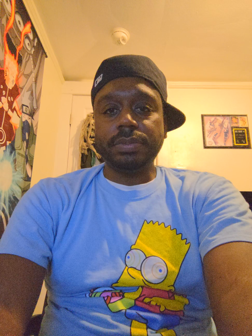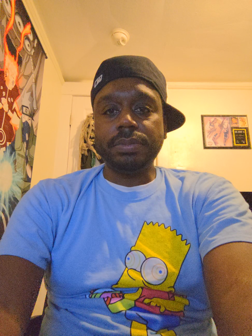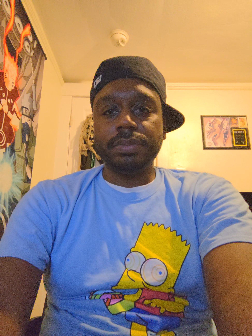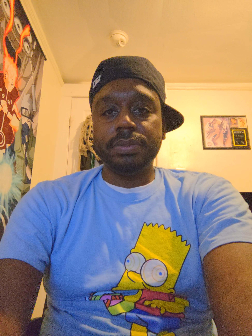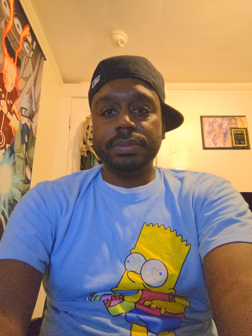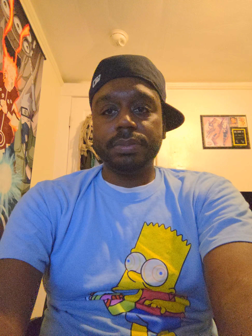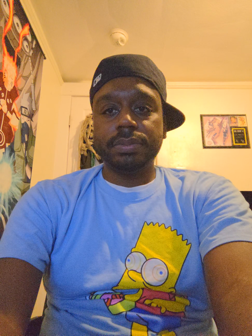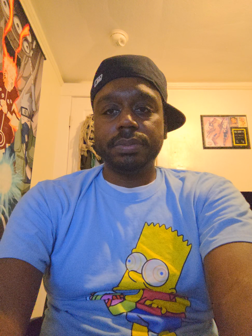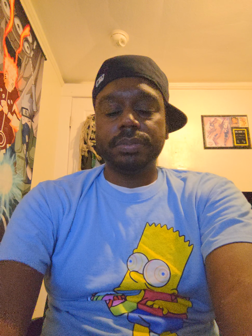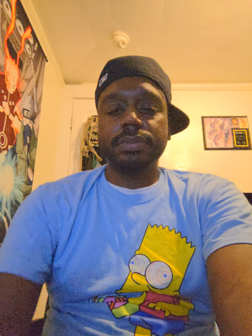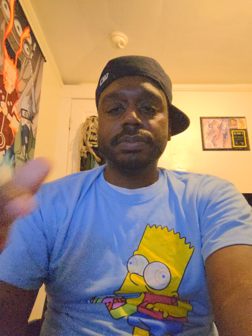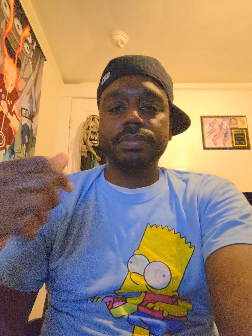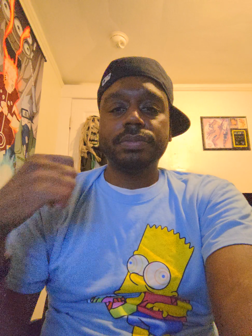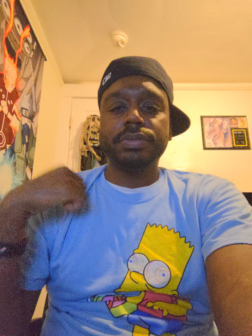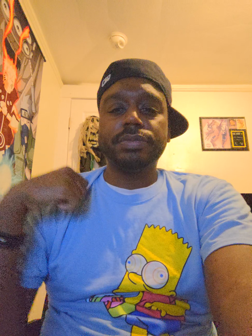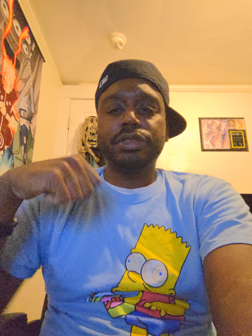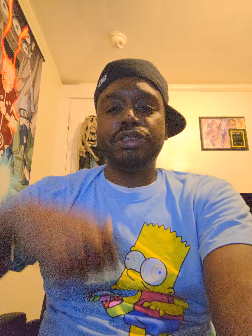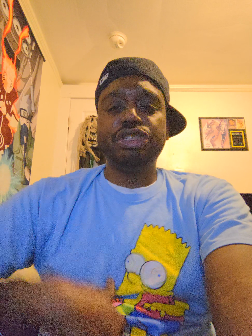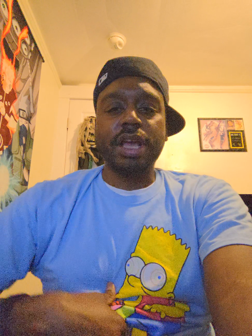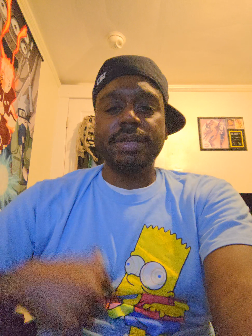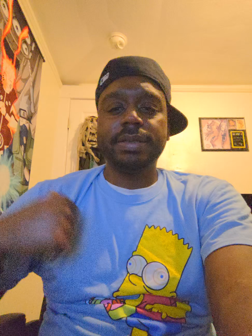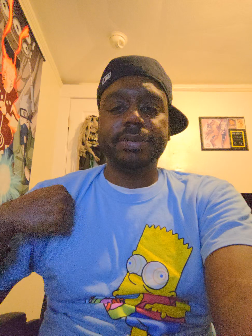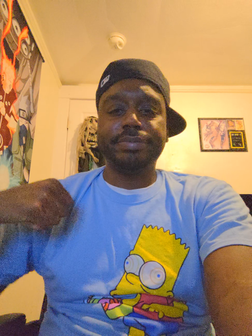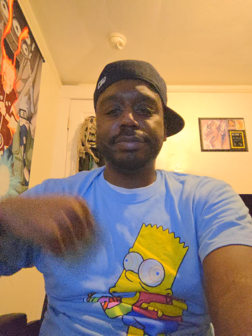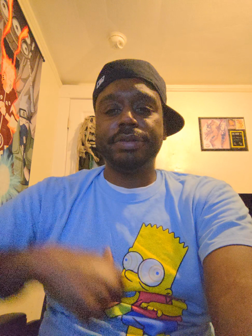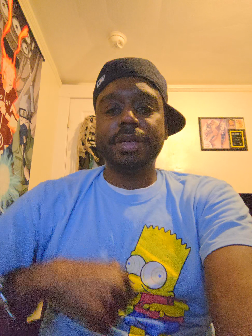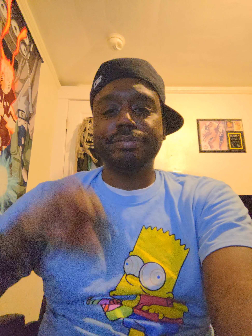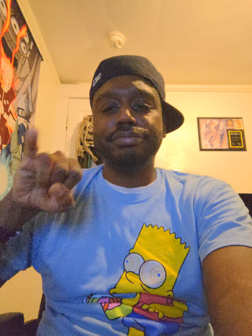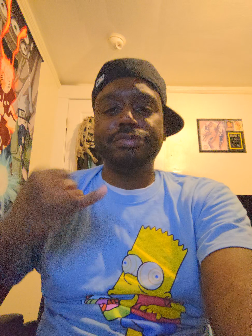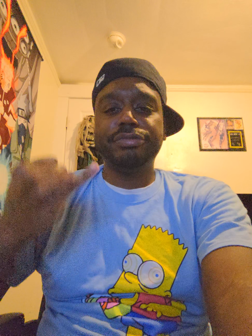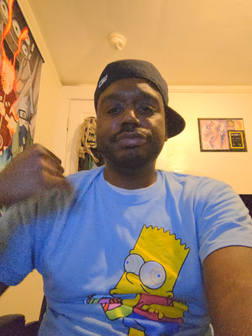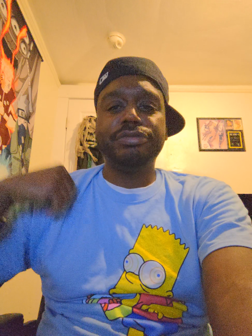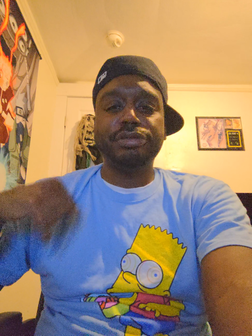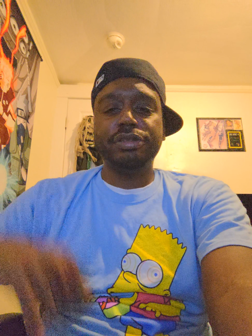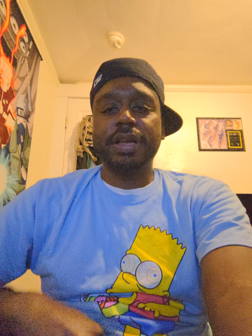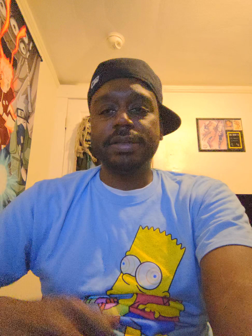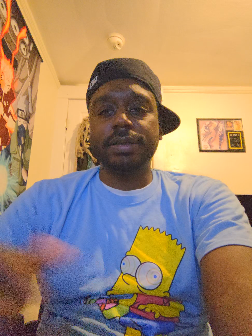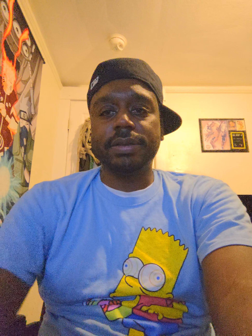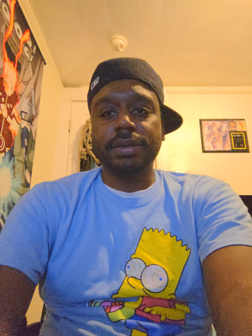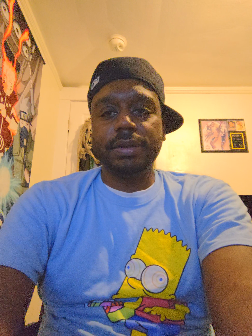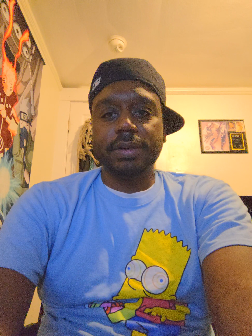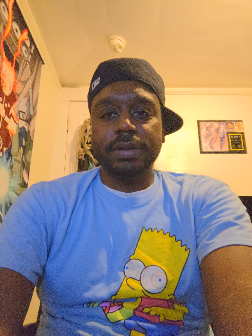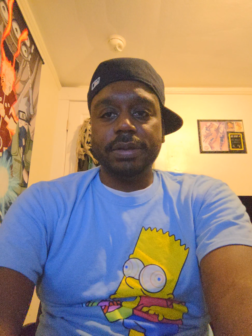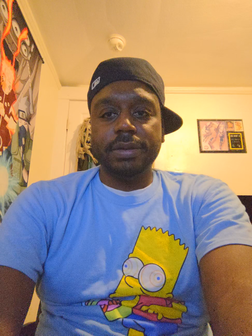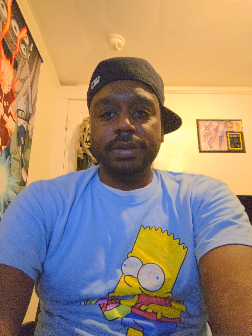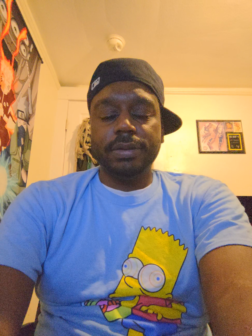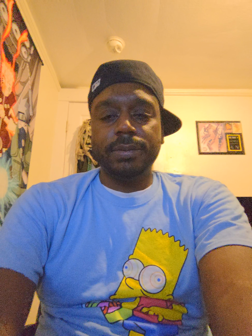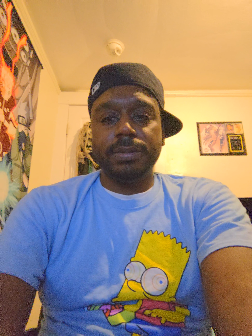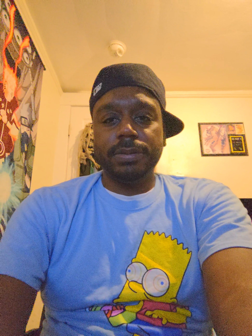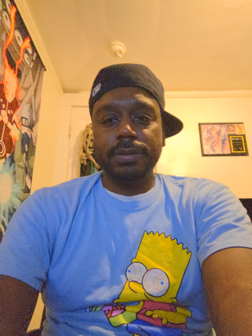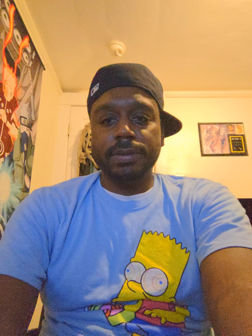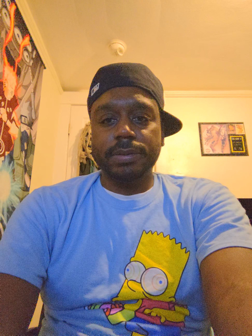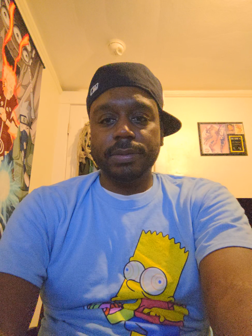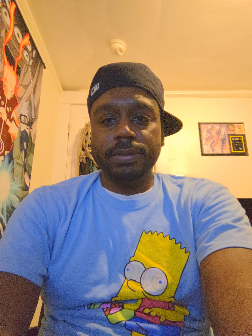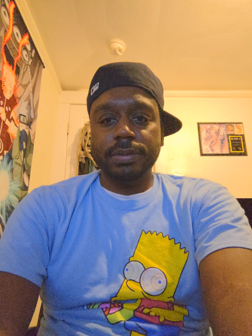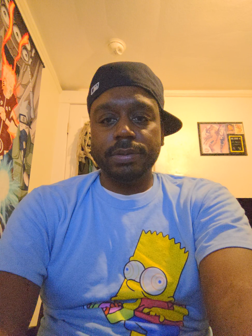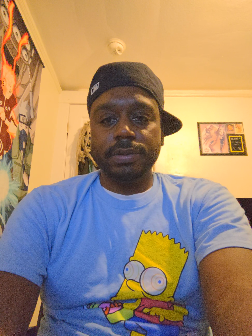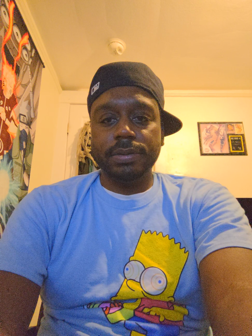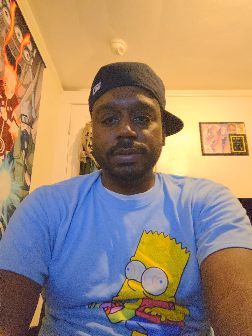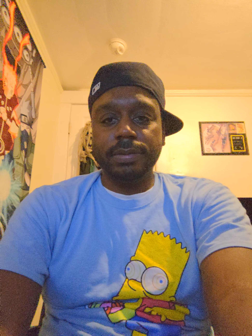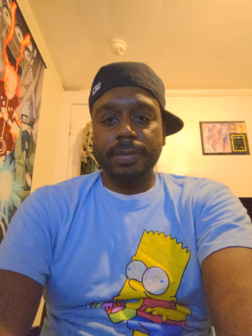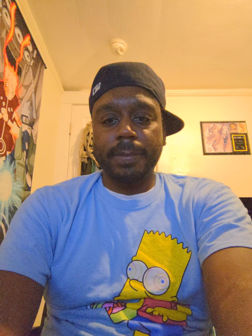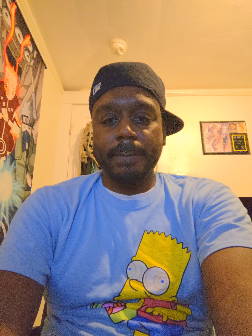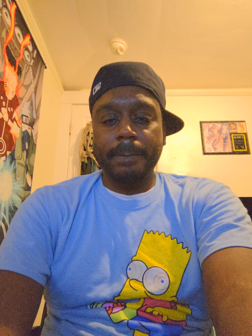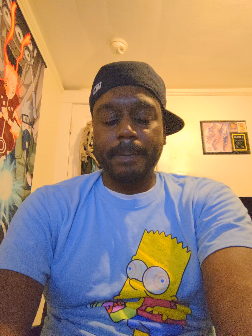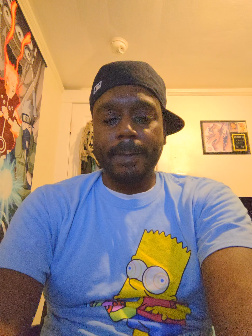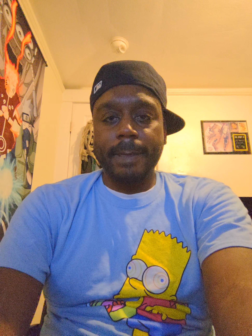jacket